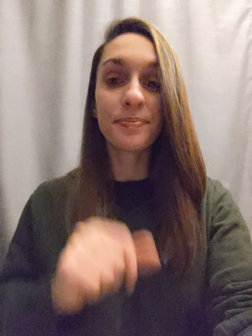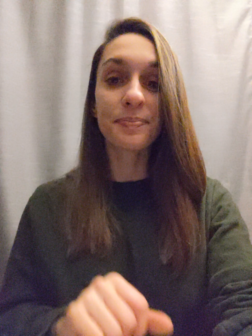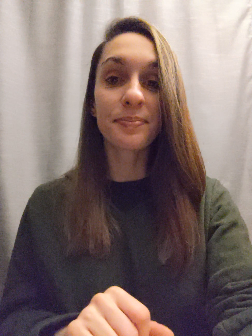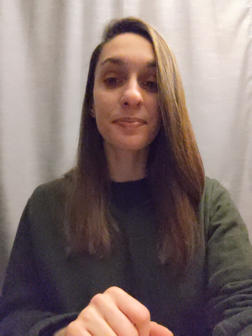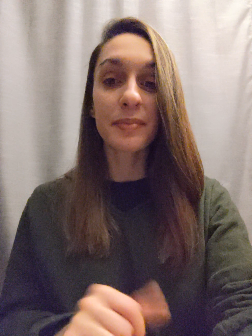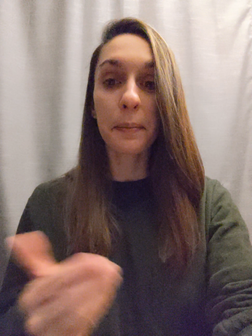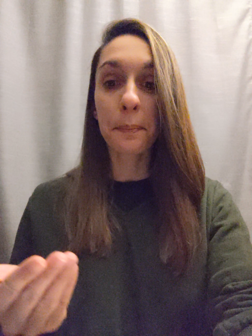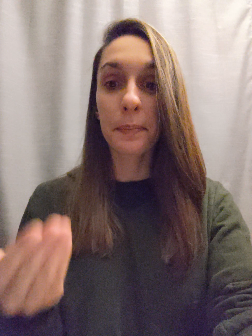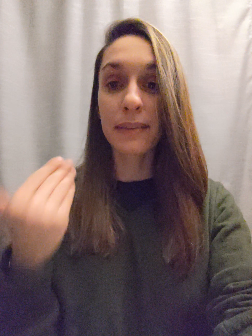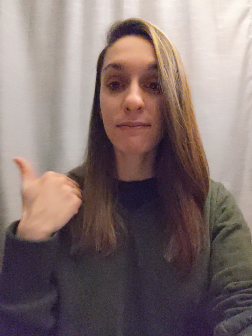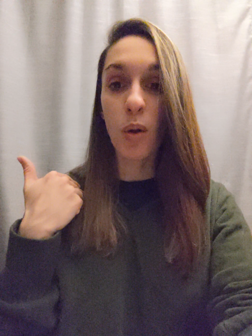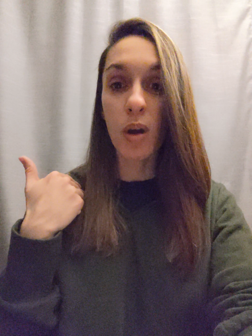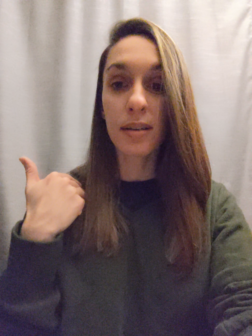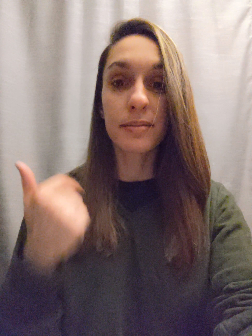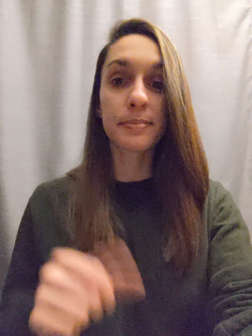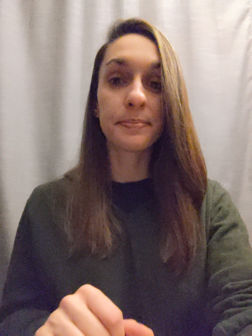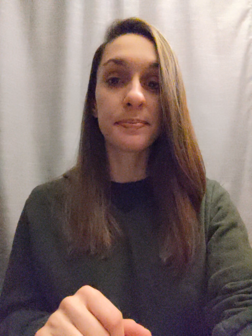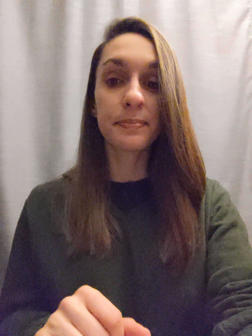before